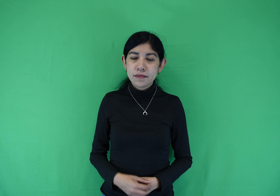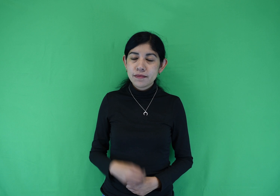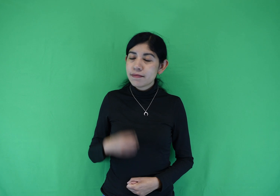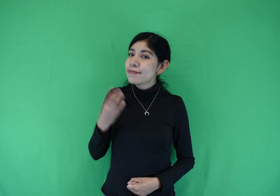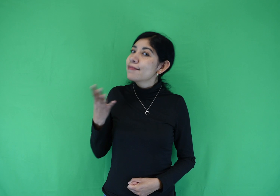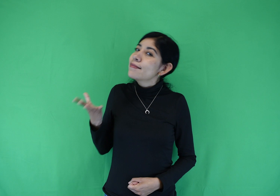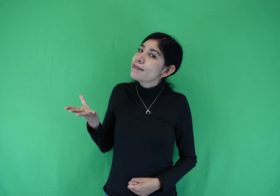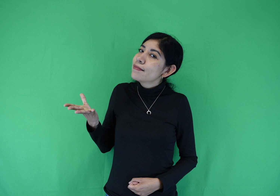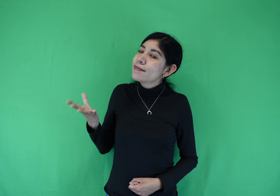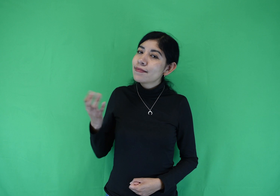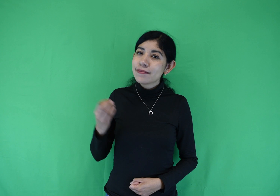cuánto